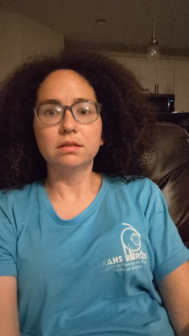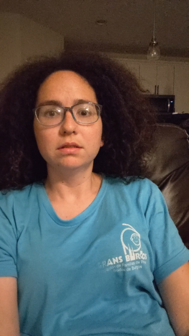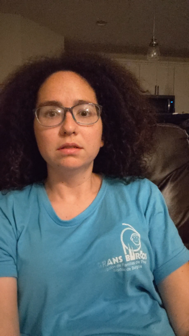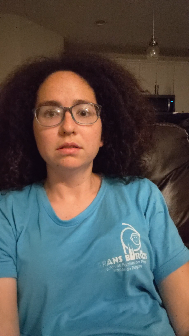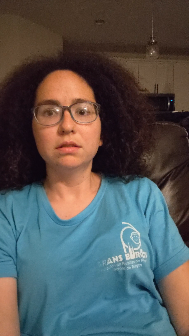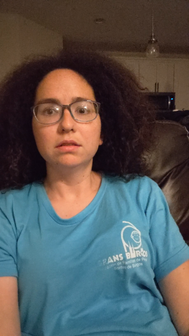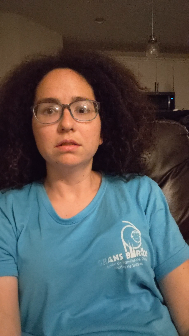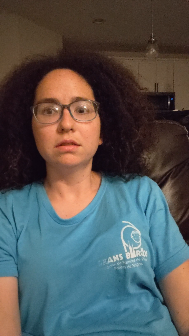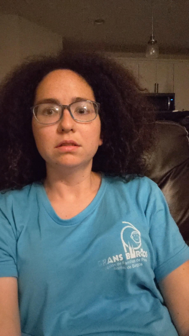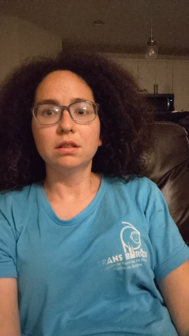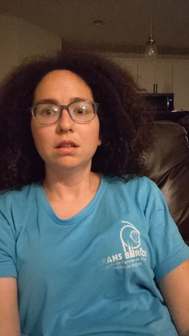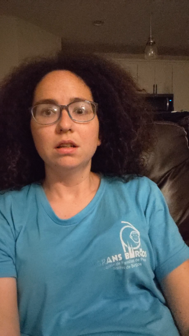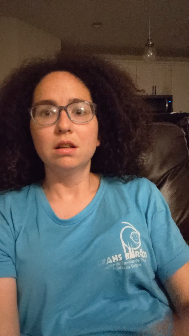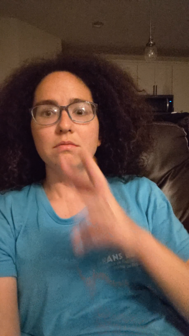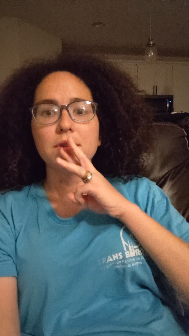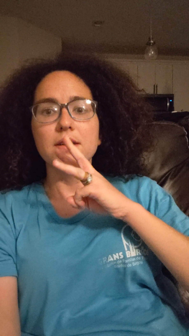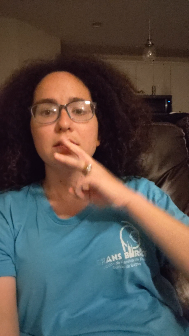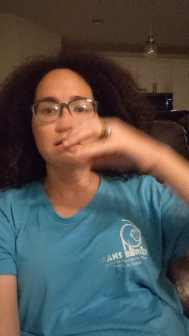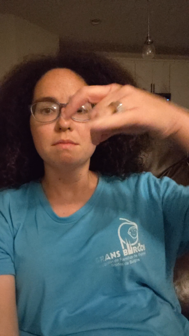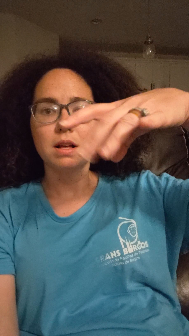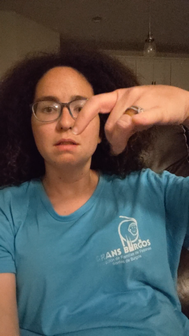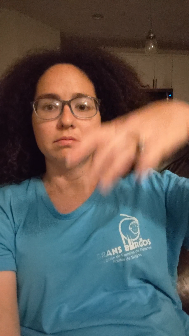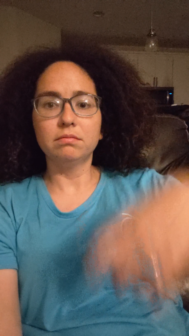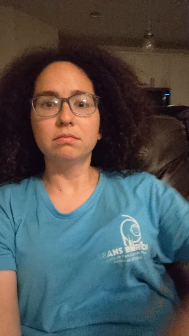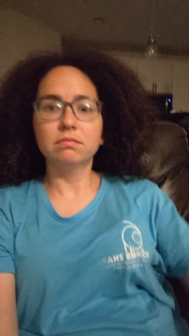melon